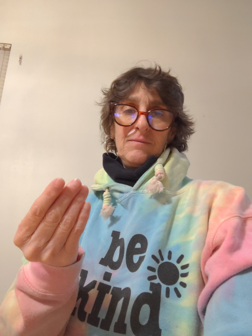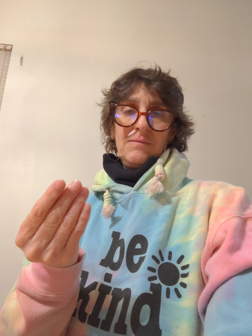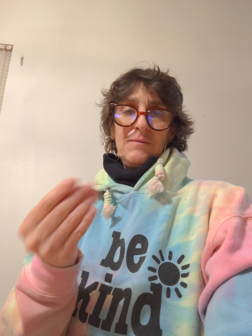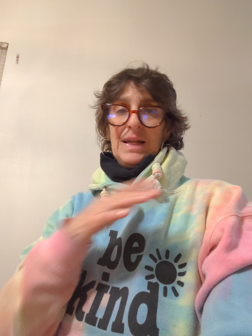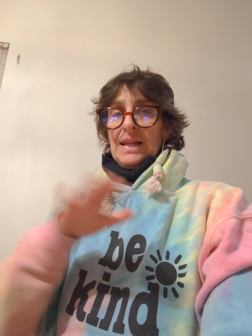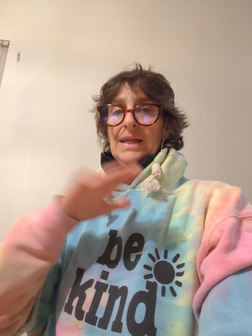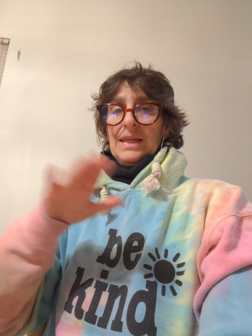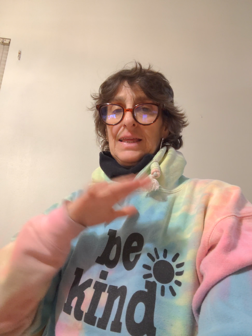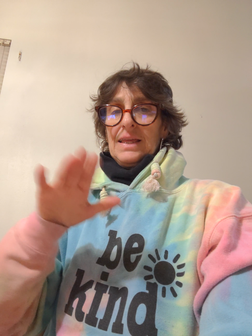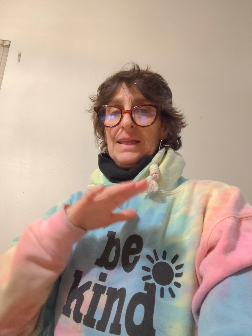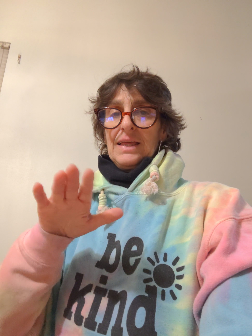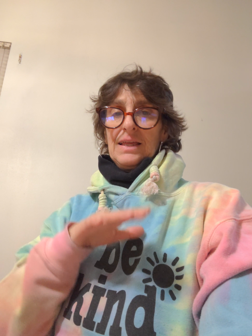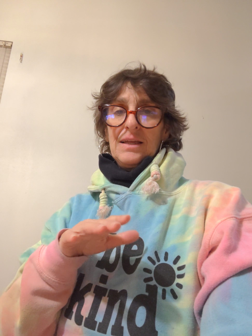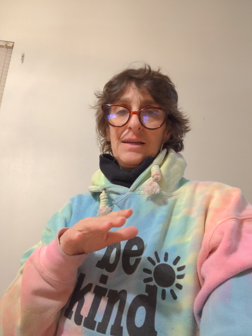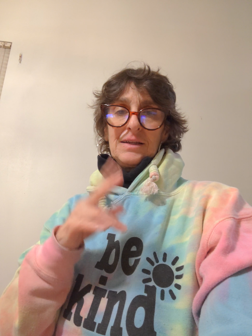clean